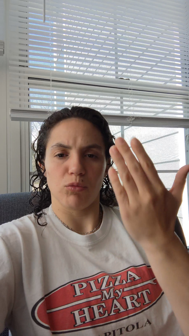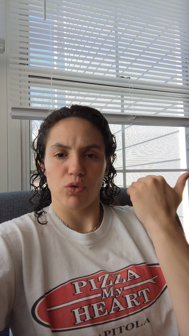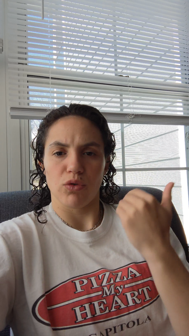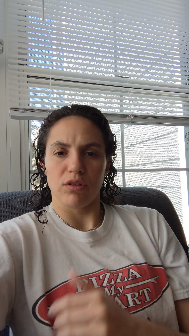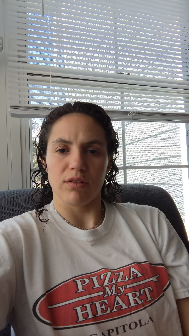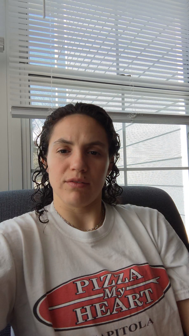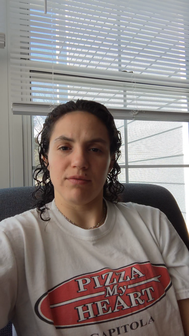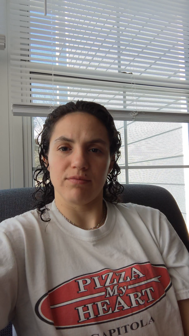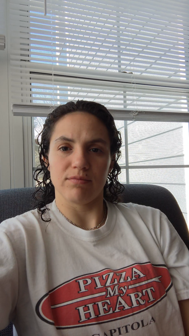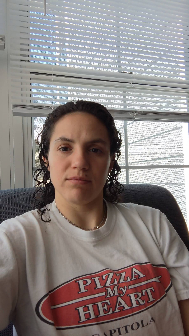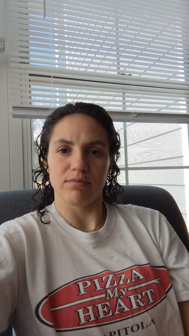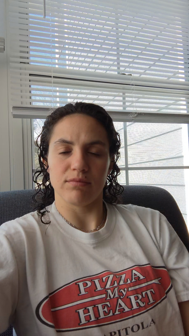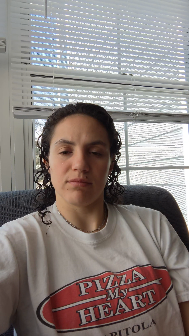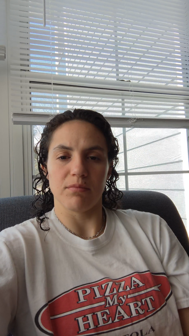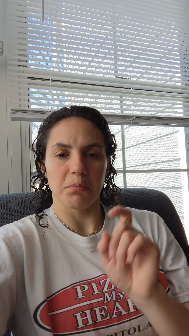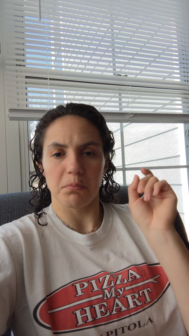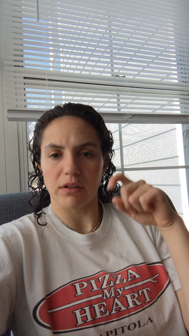must